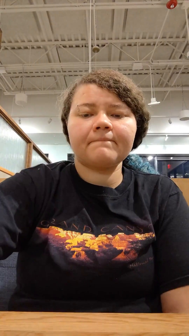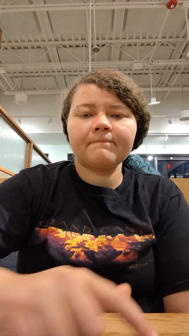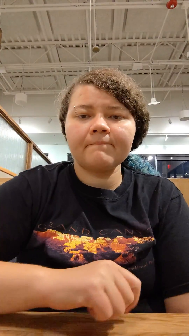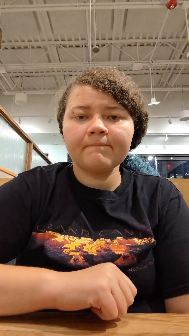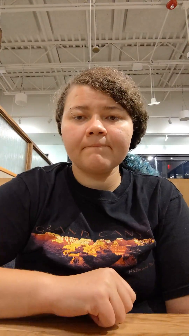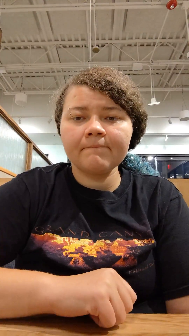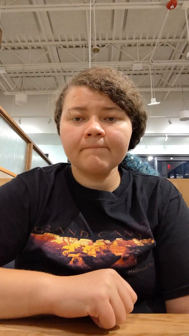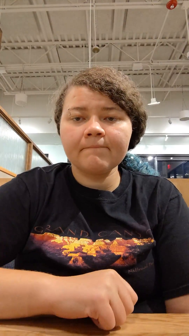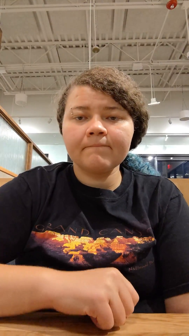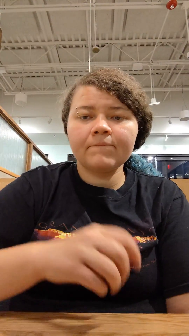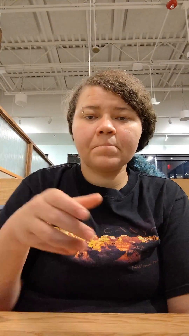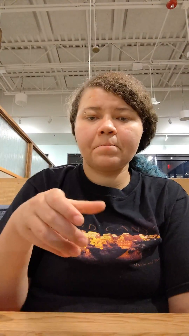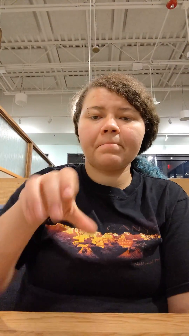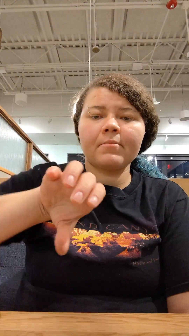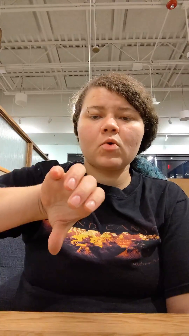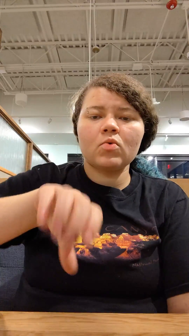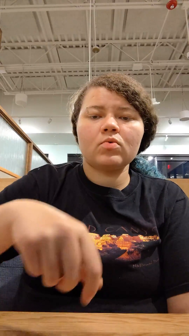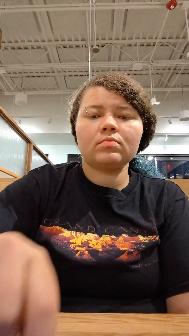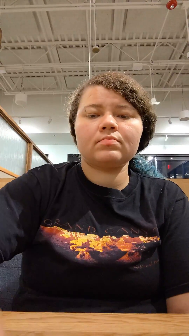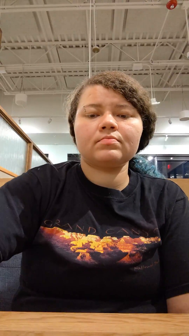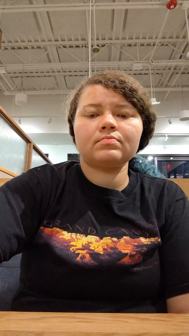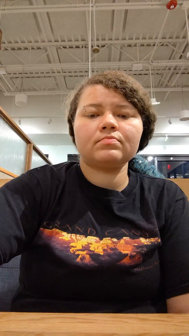pour